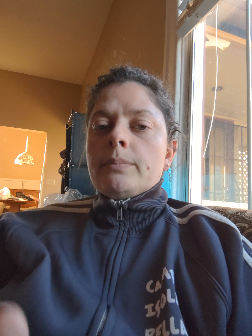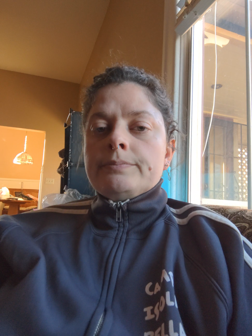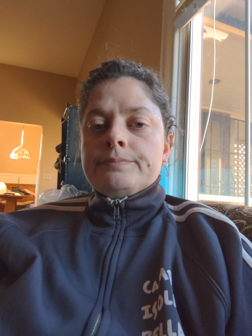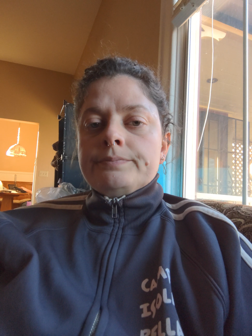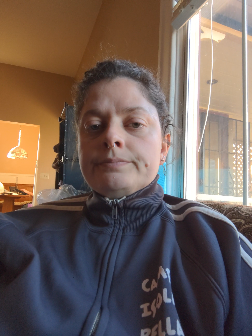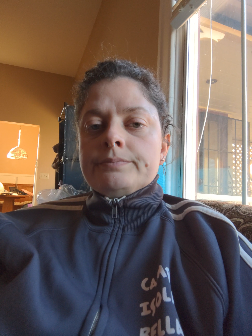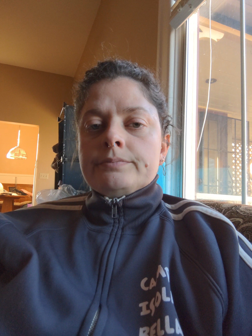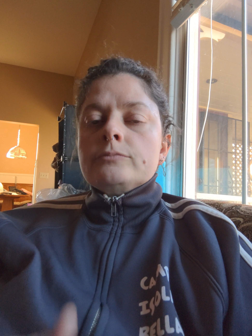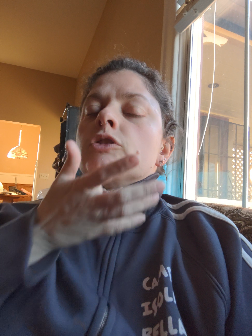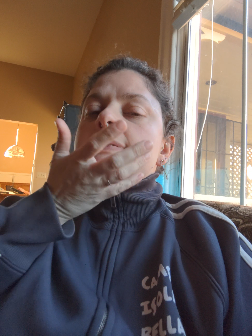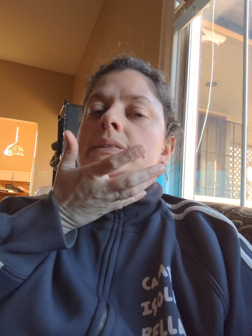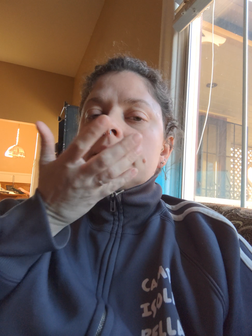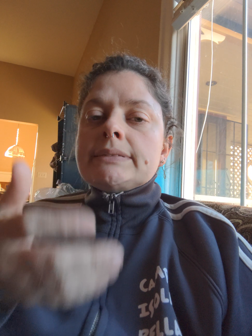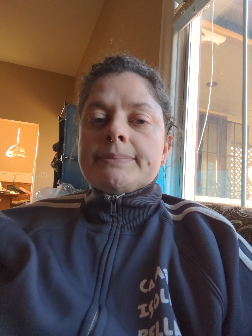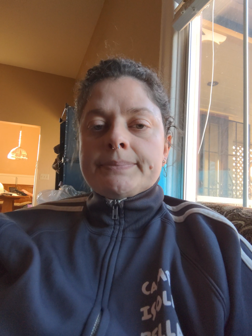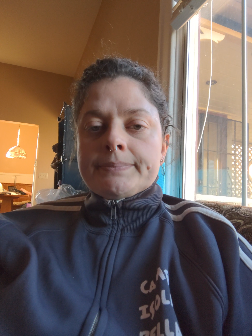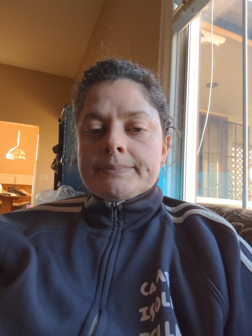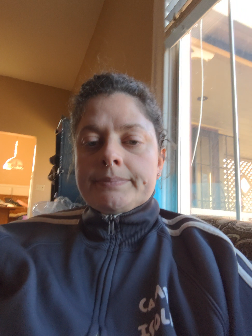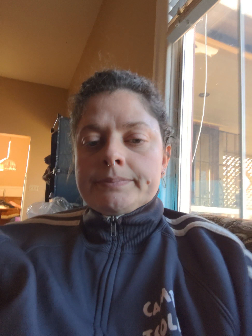grass